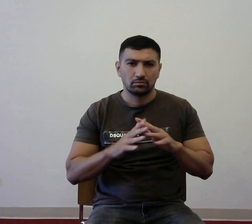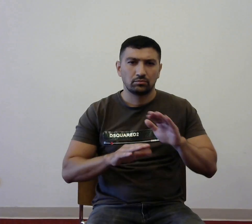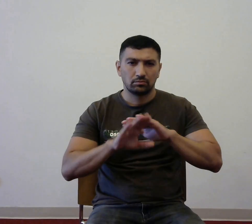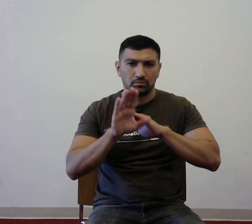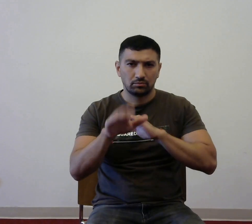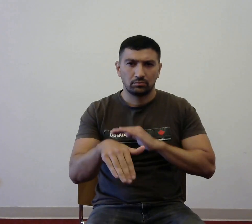getmək